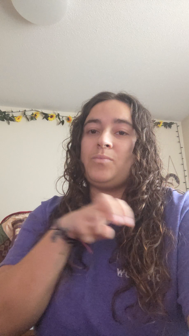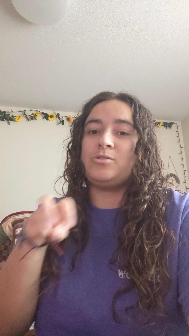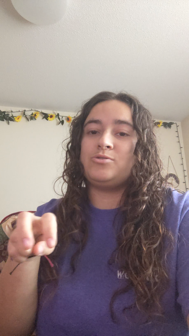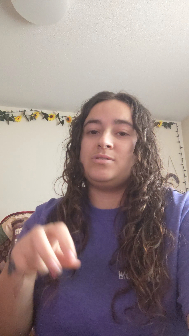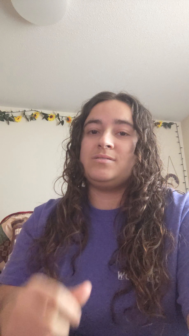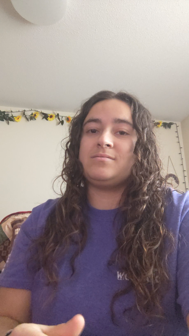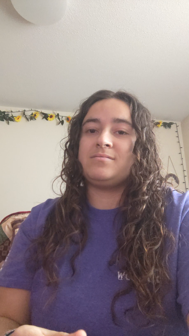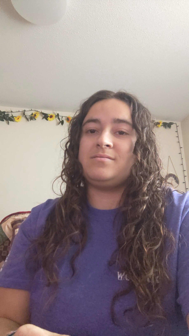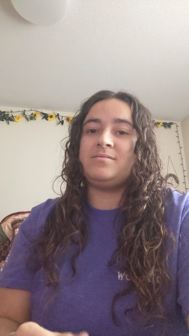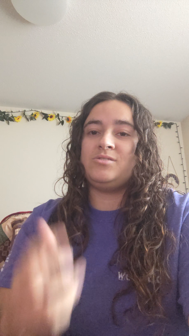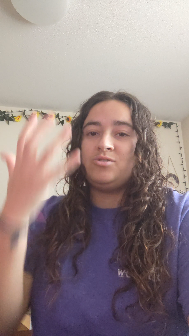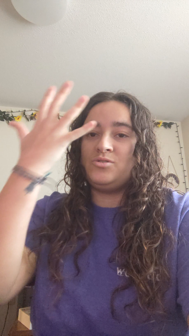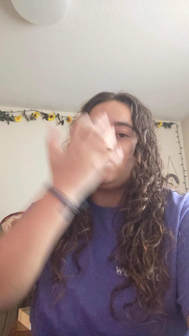dark